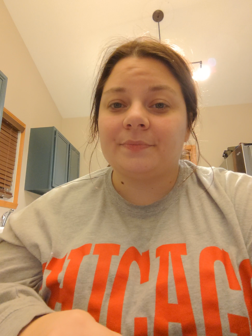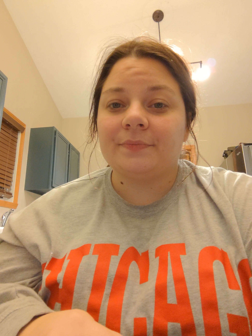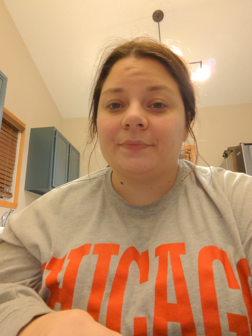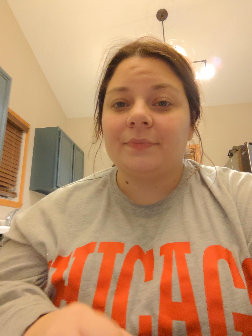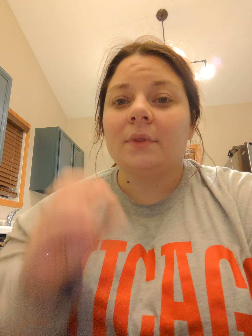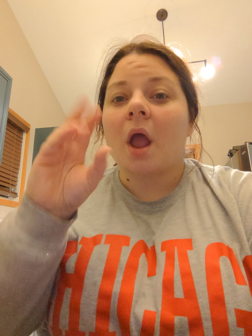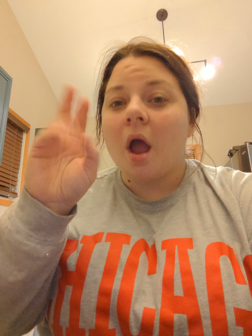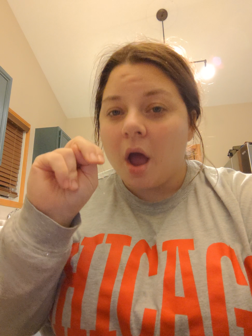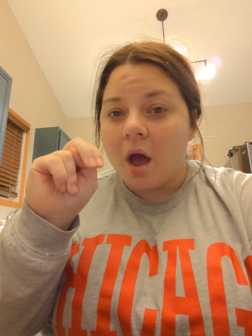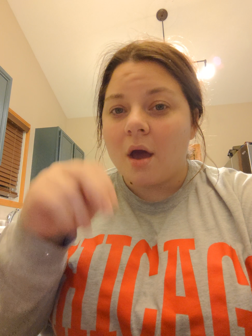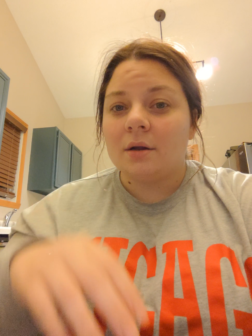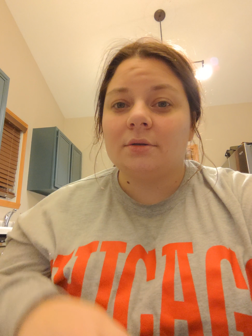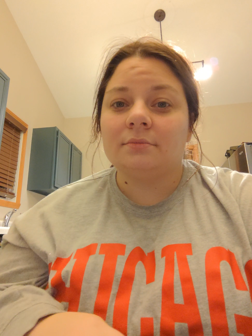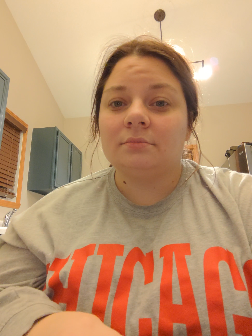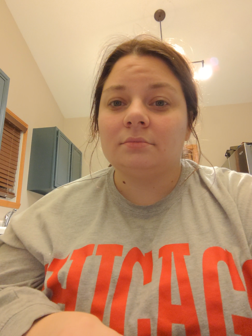on